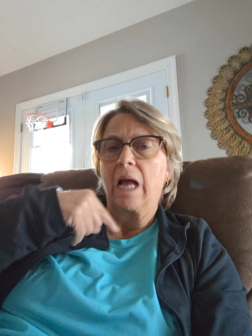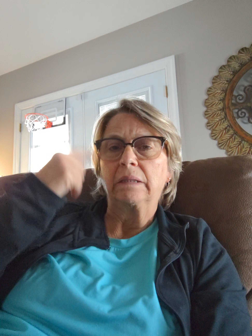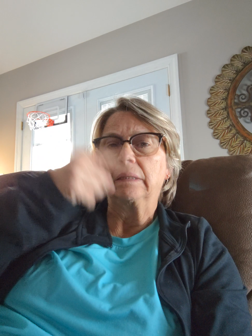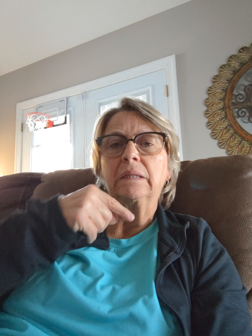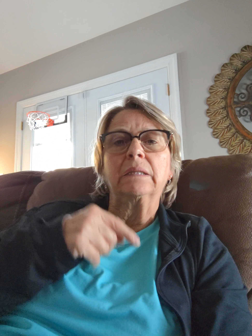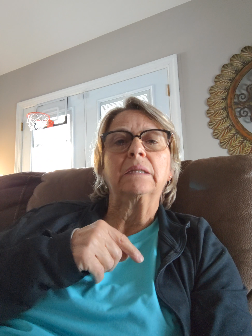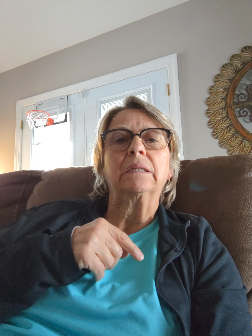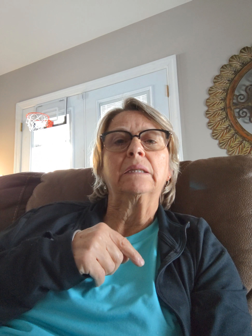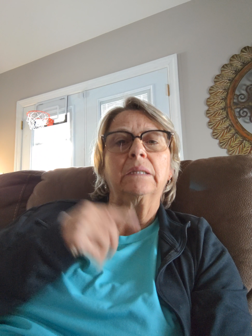face